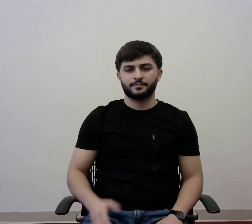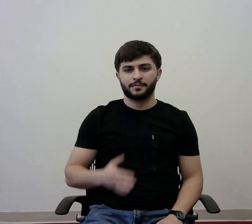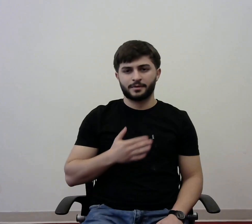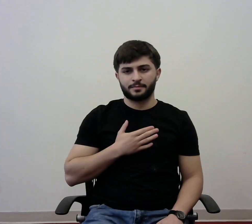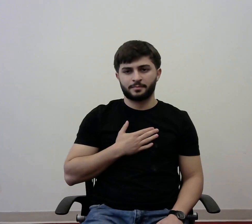mənim